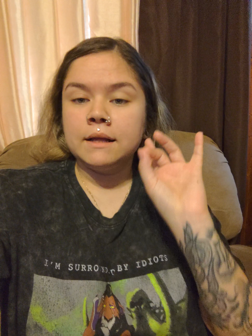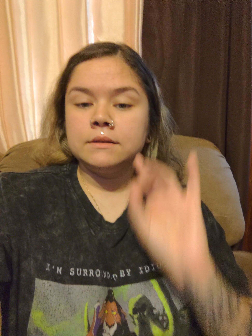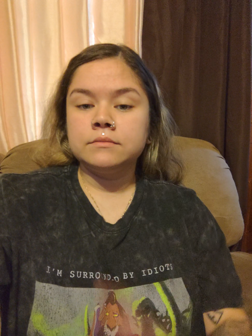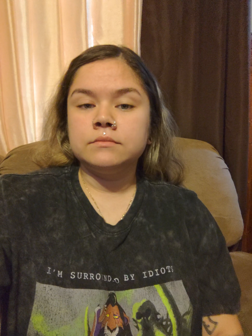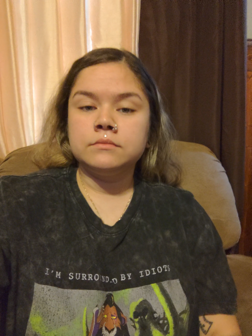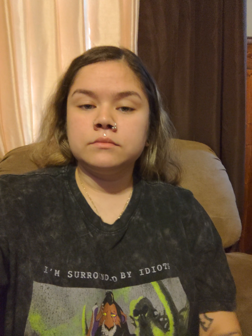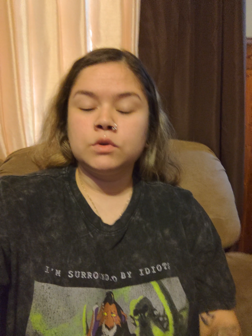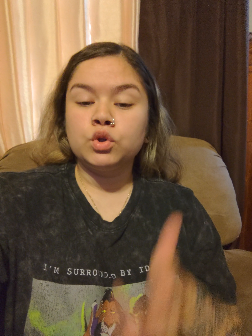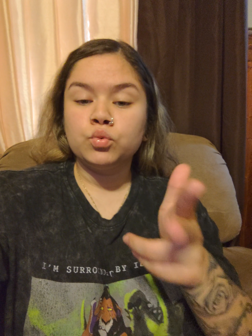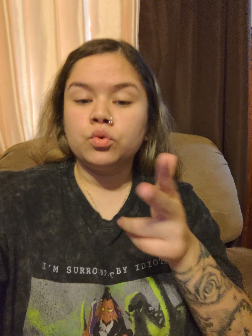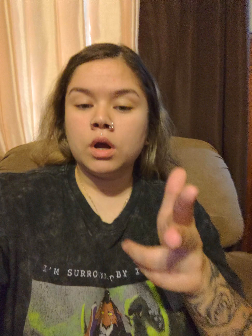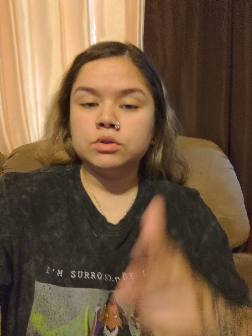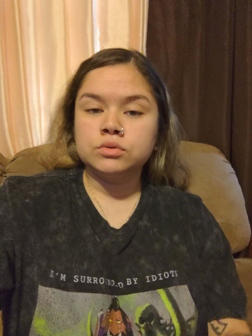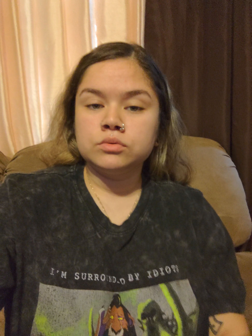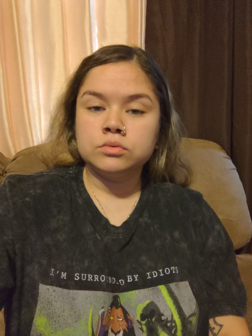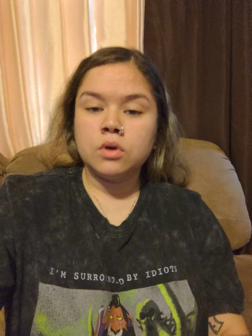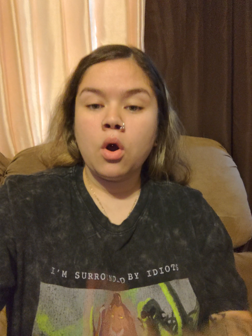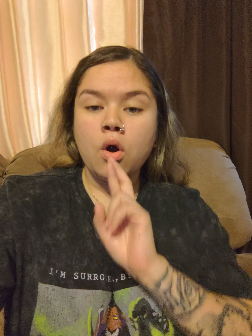garage